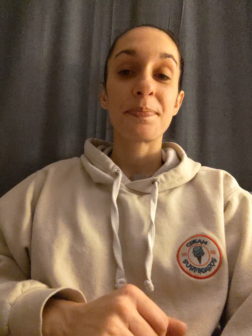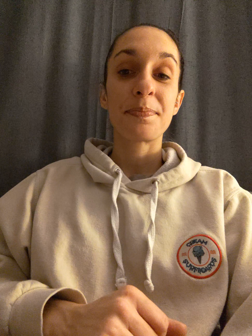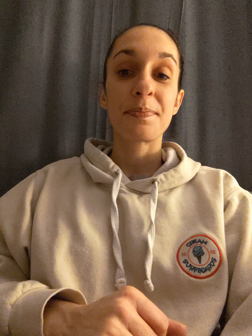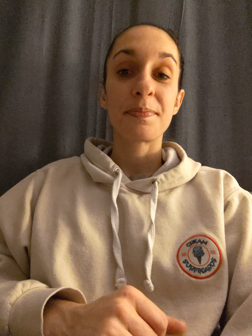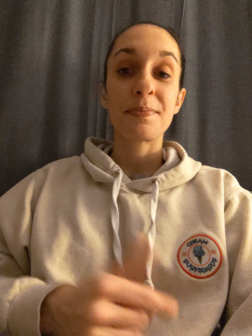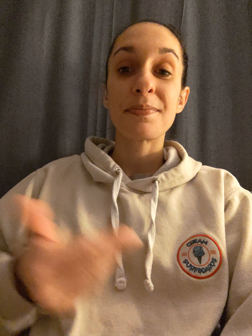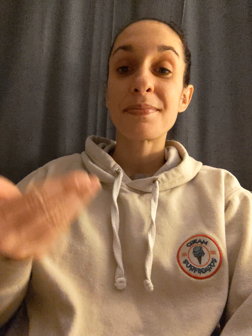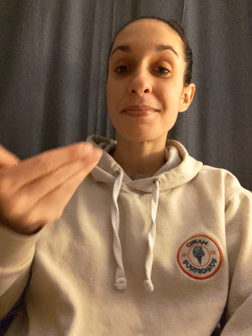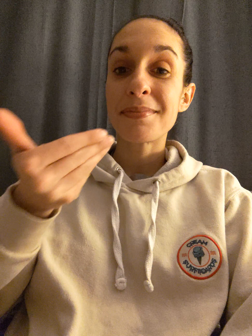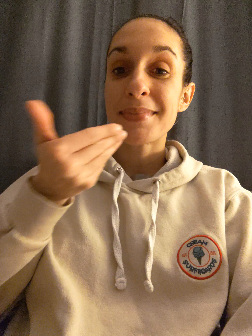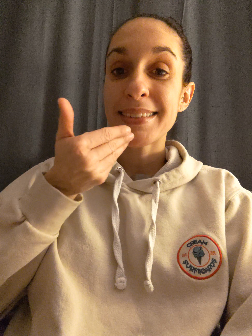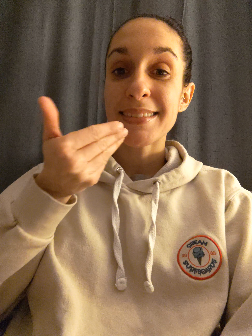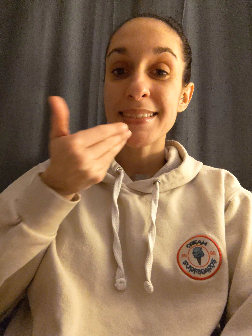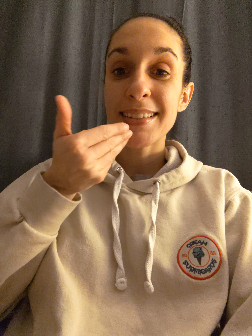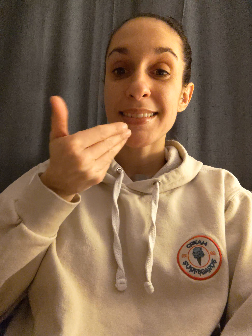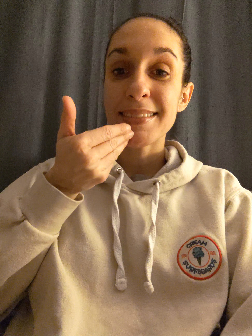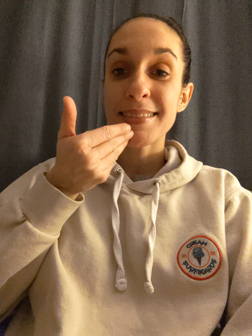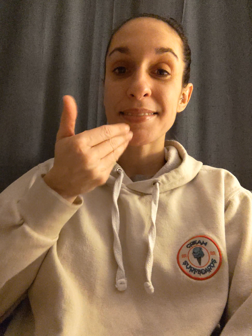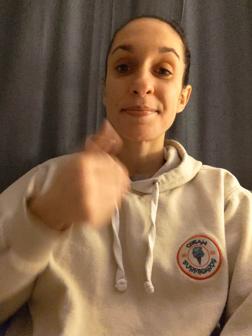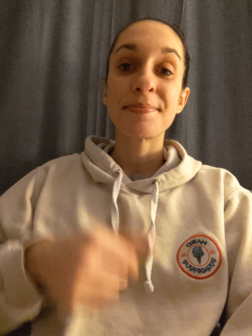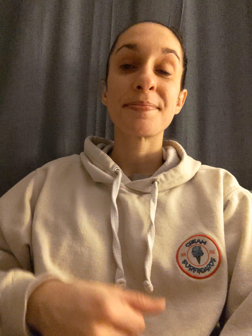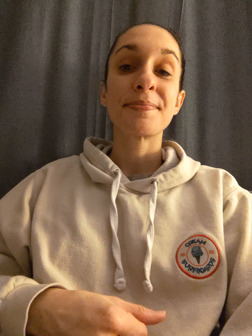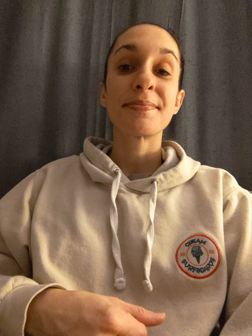pizza